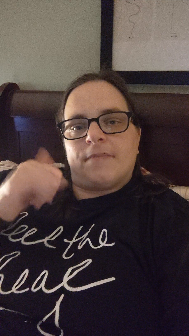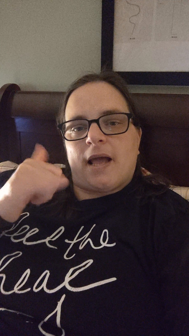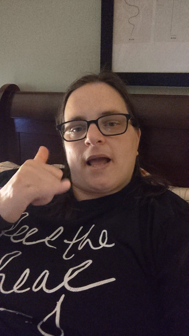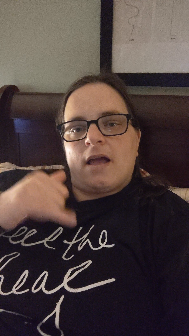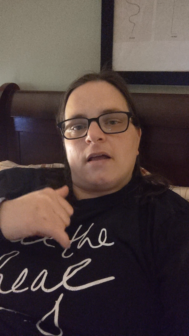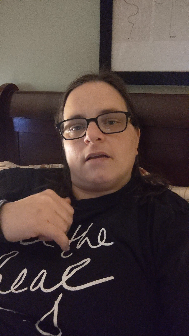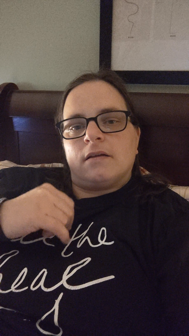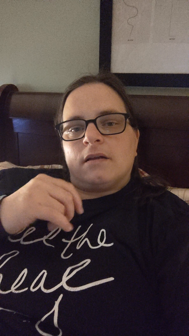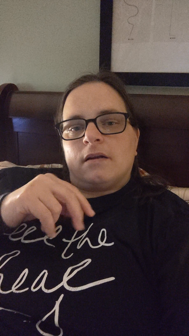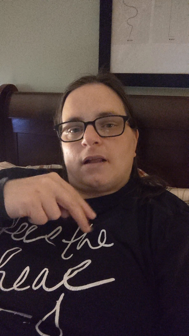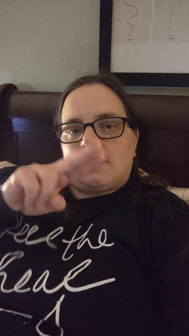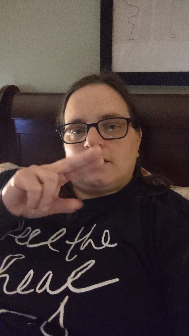lick